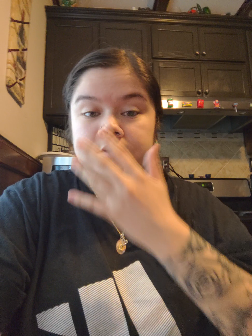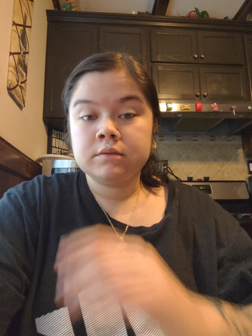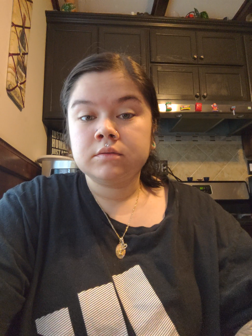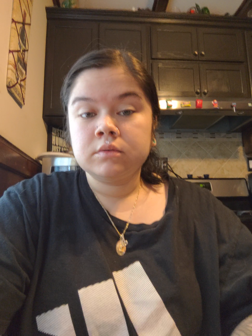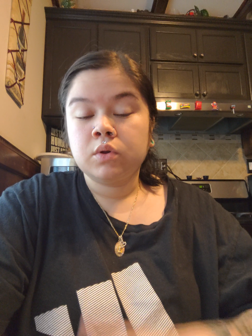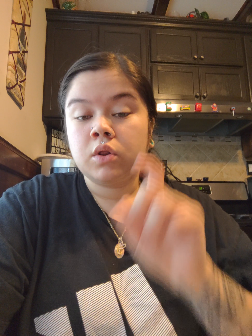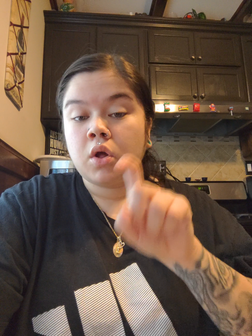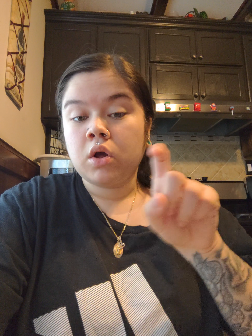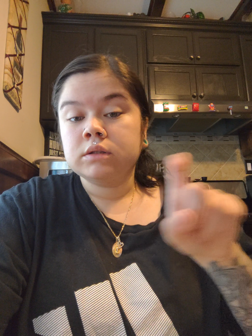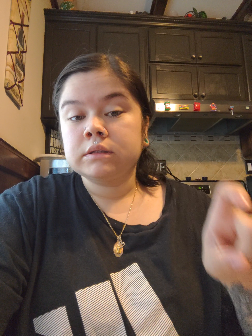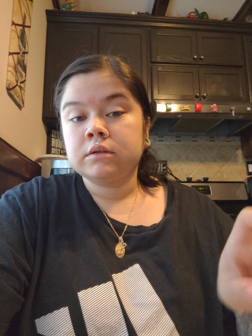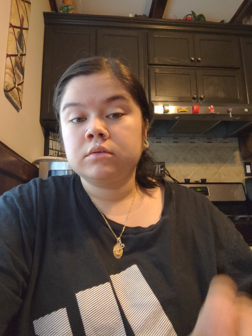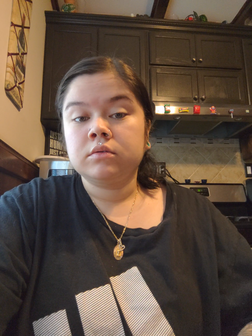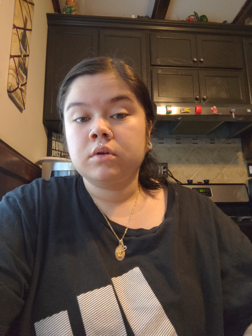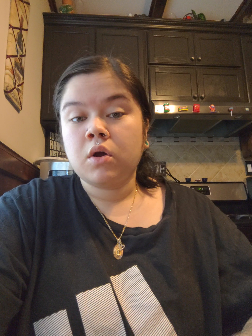closet